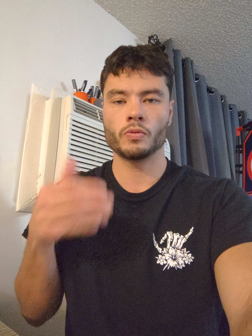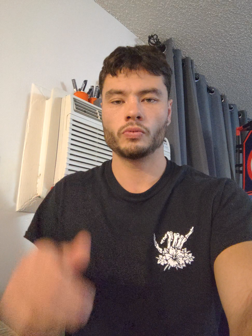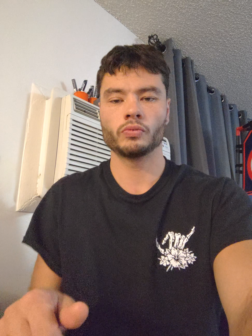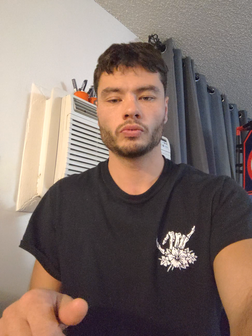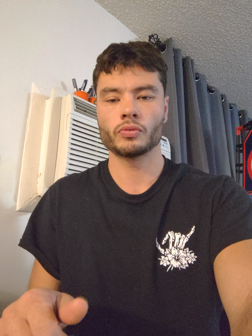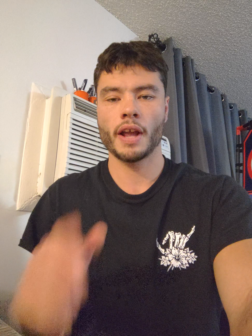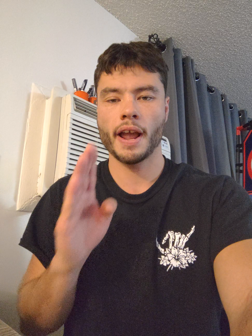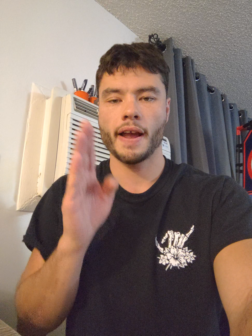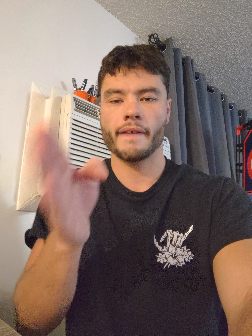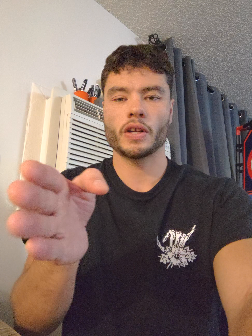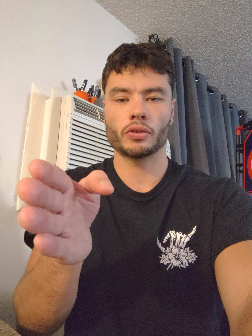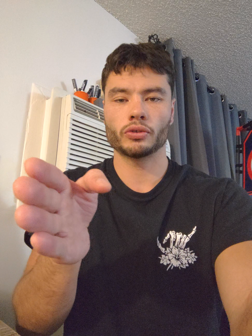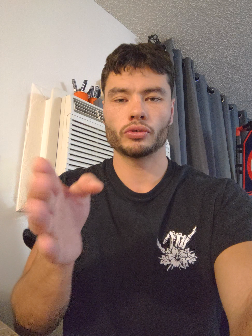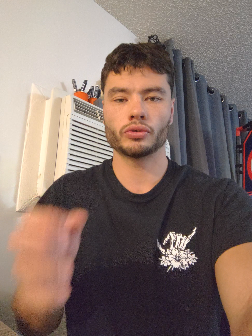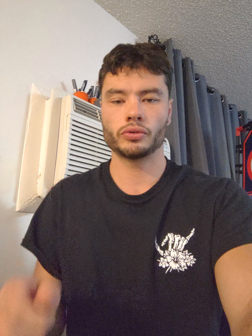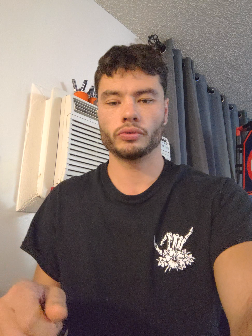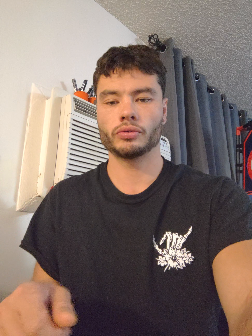after